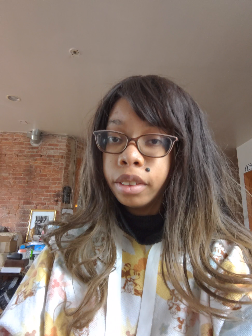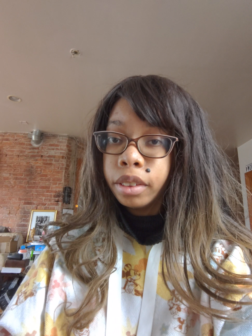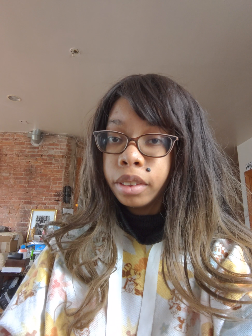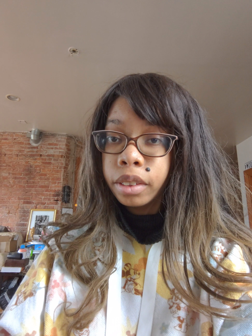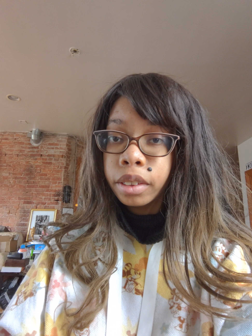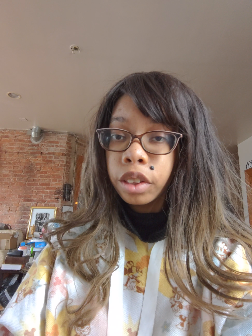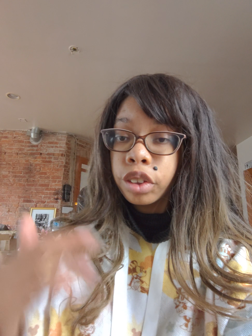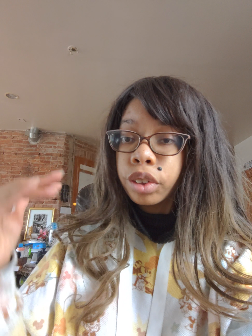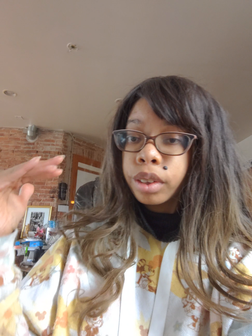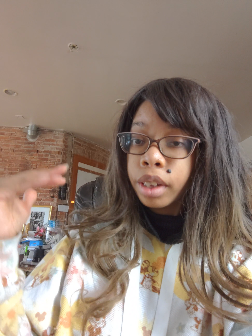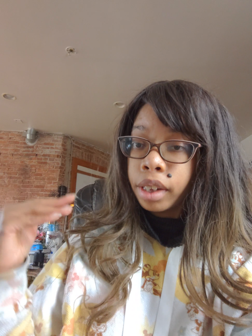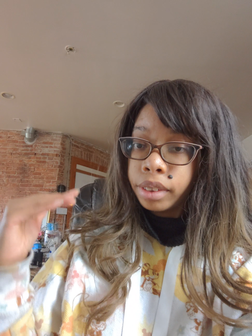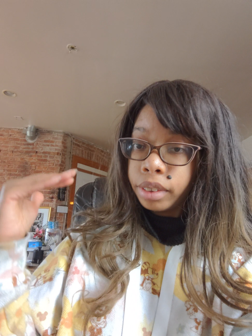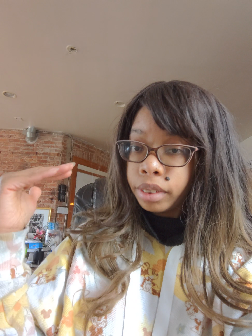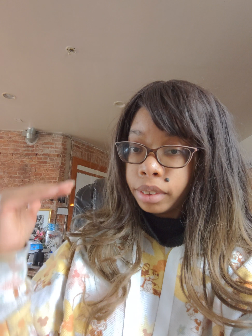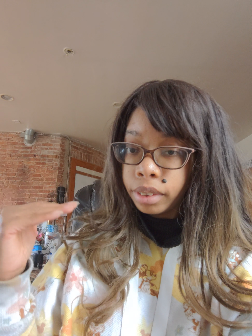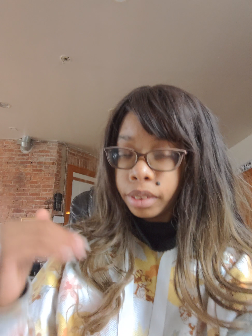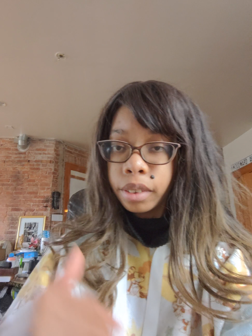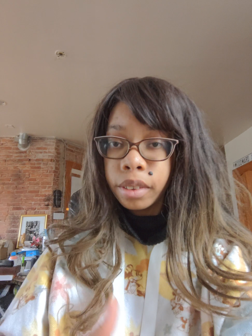child